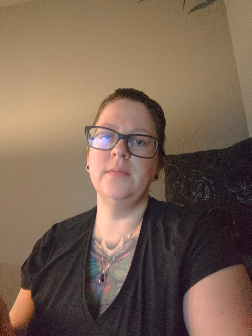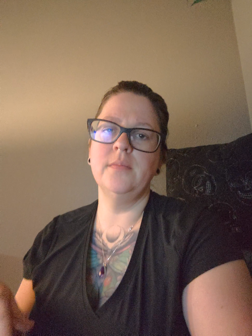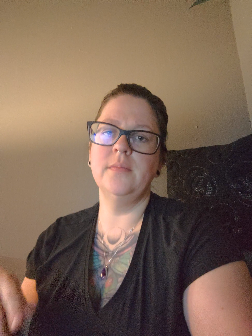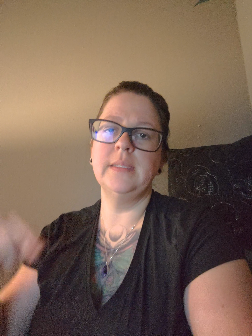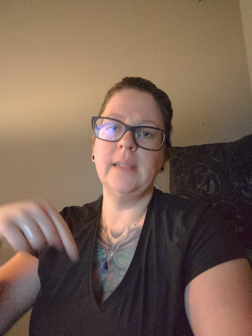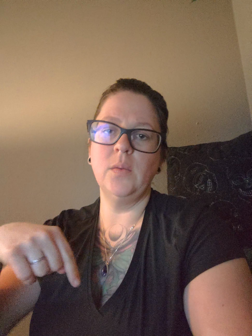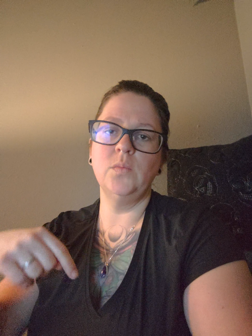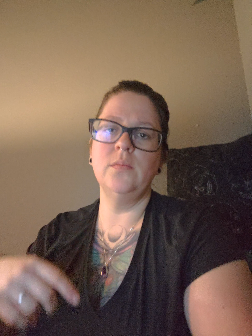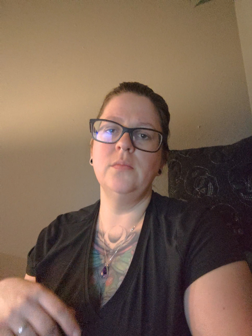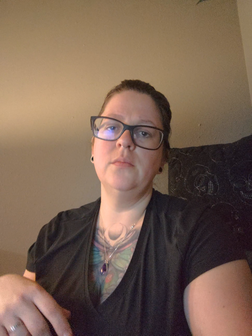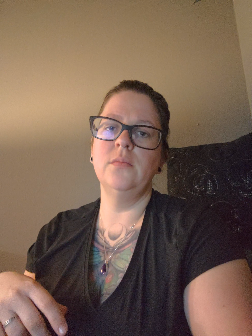down